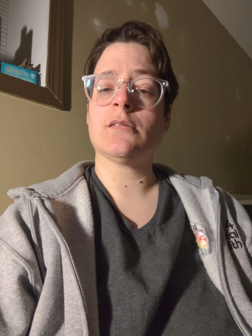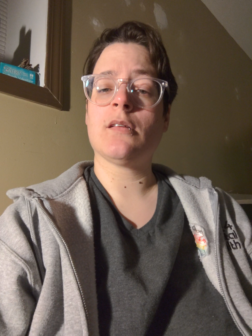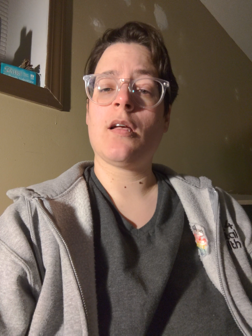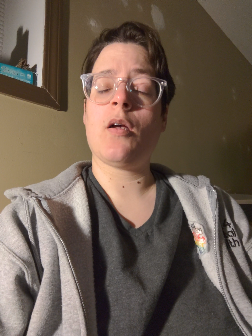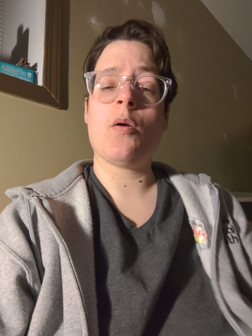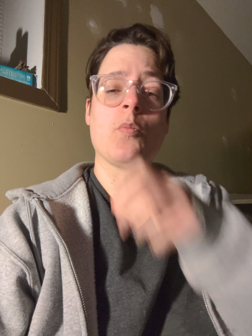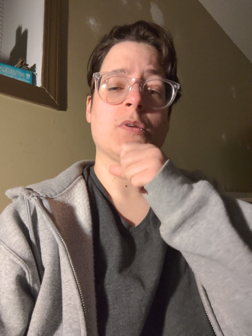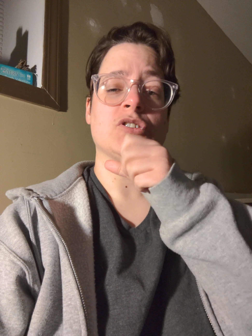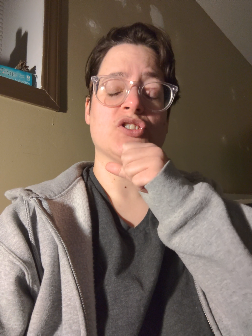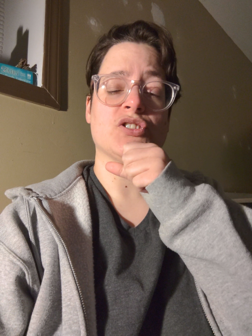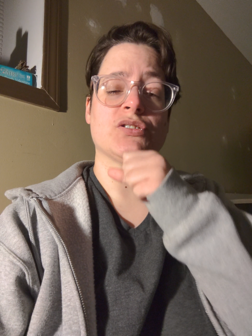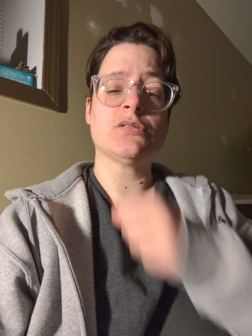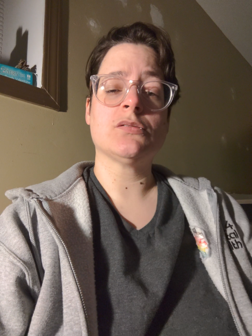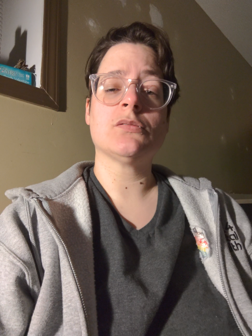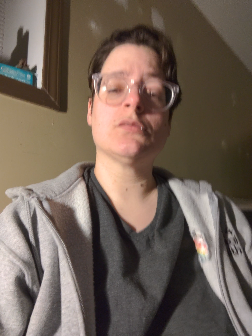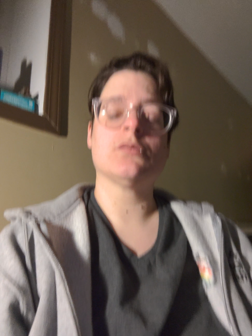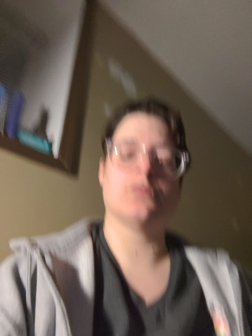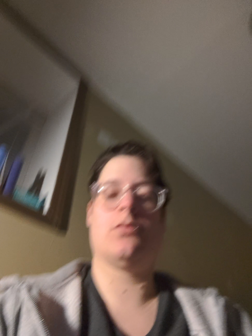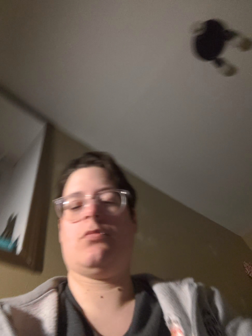orange